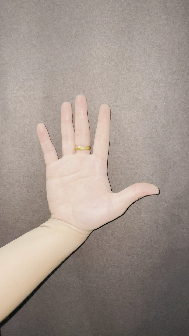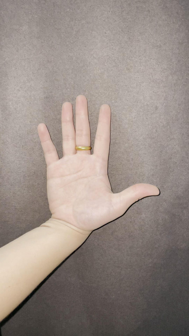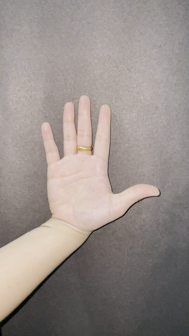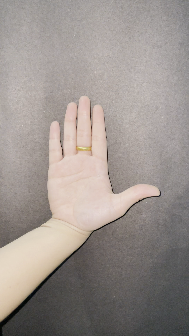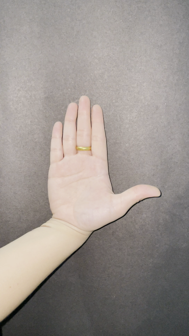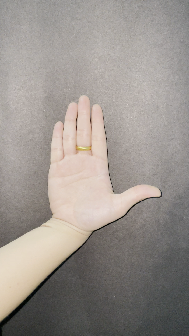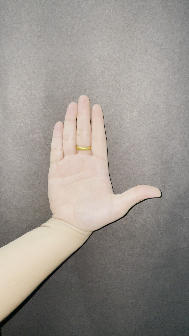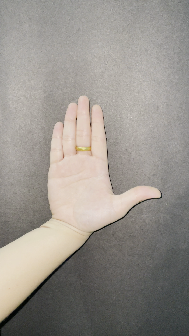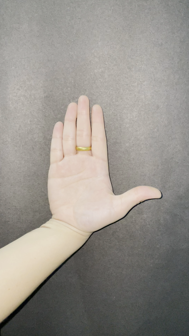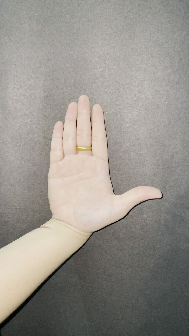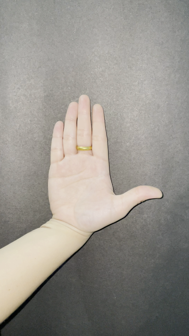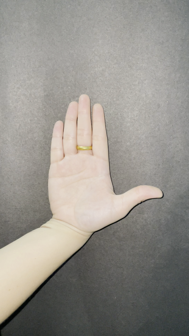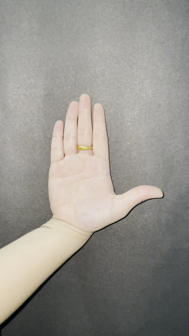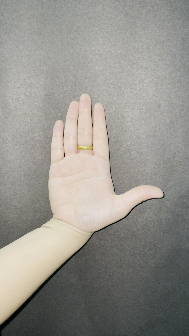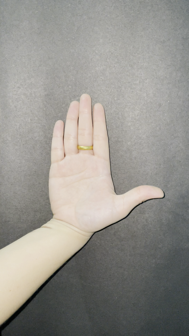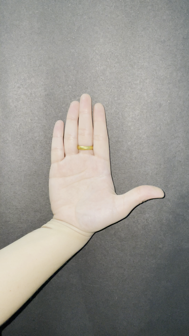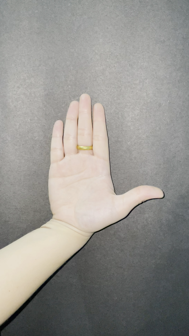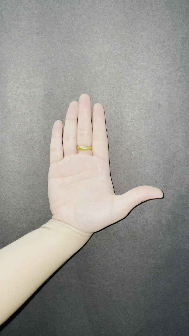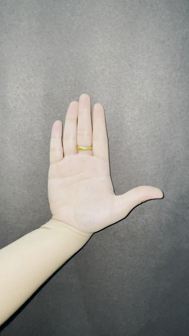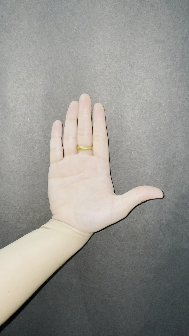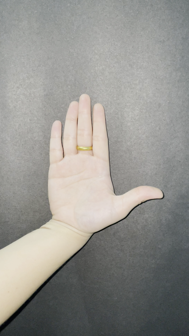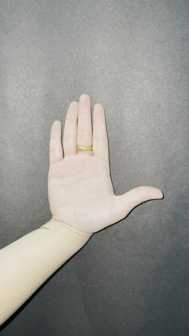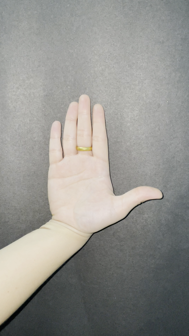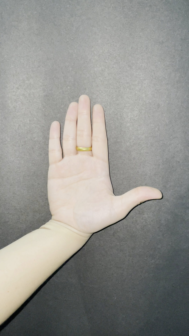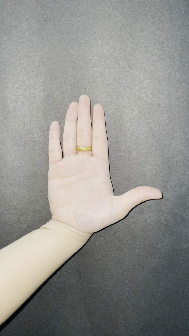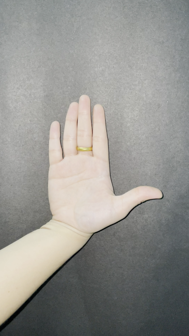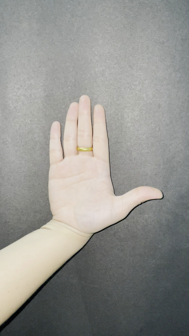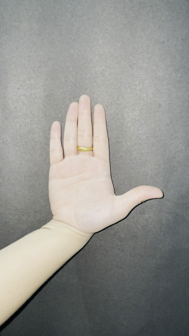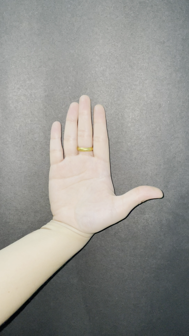छ